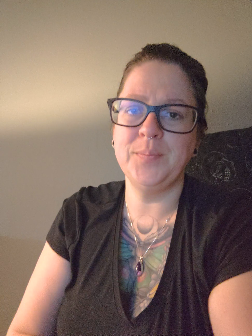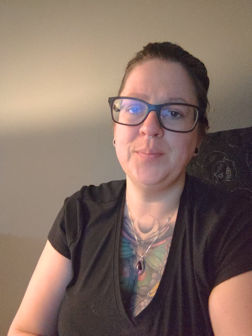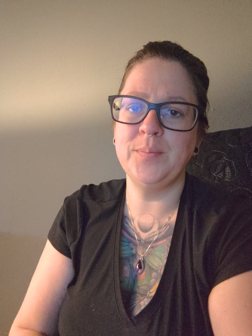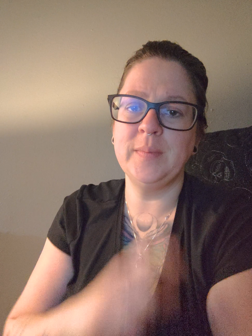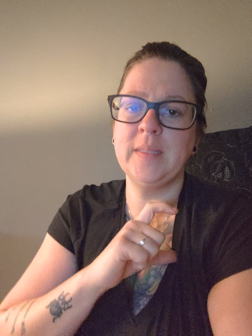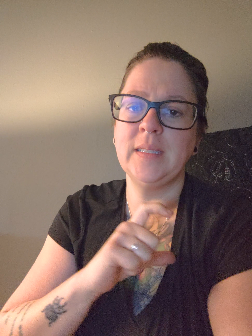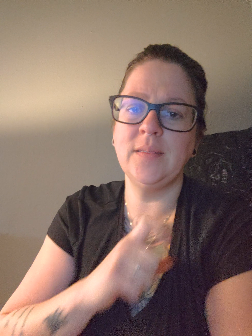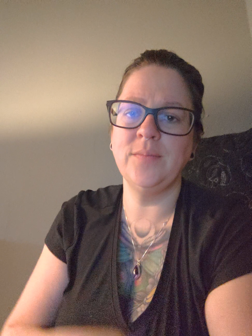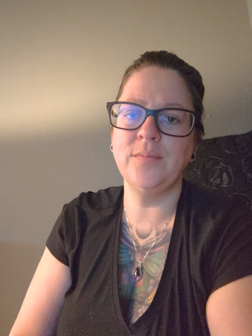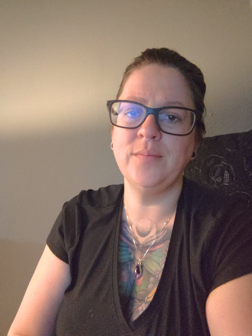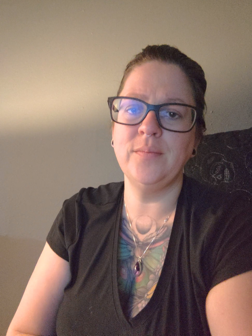police